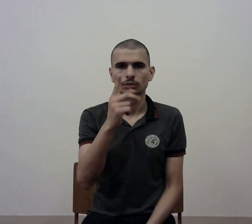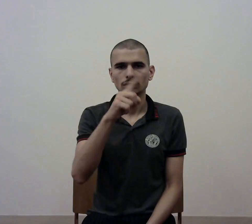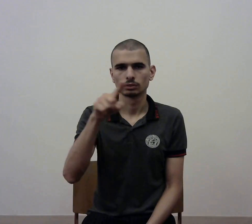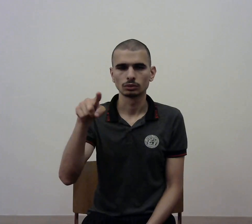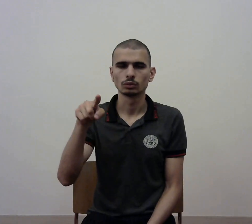saylı